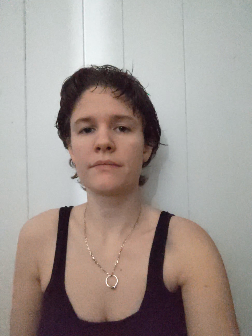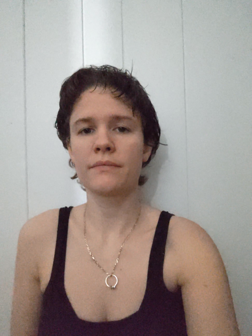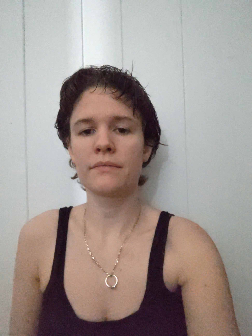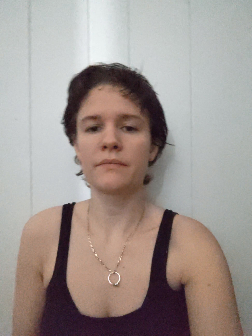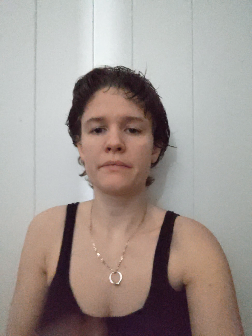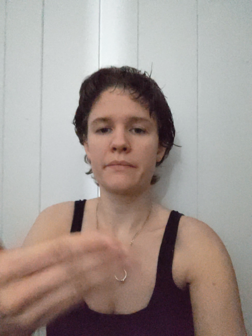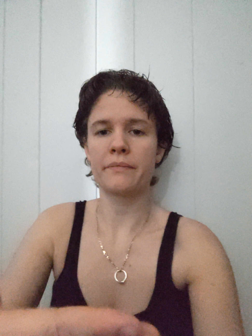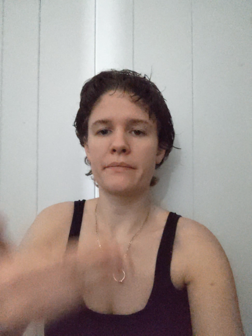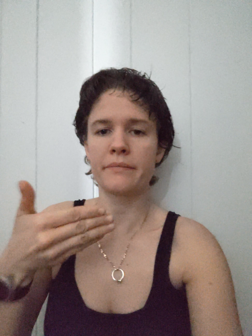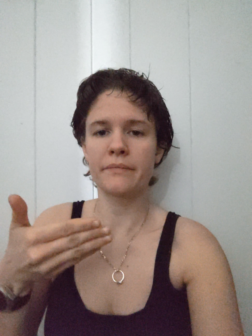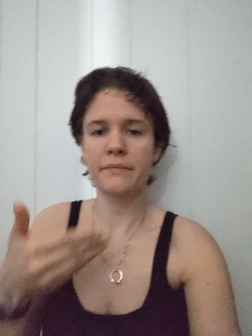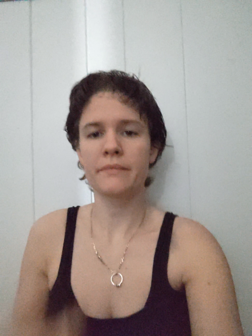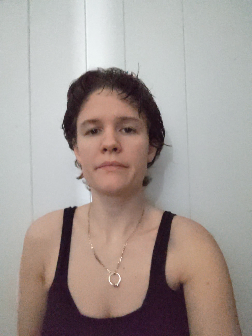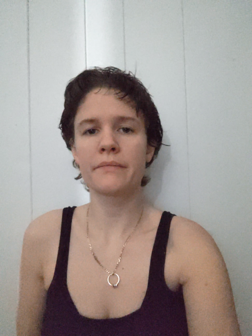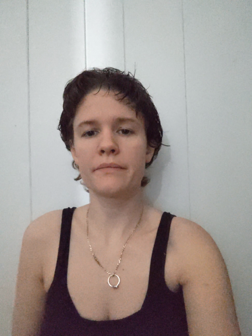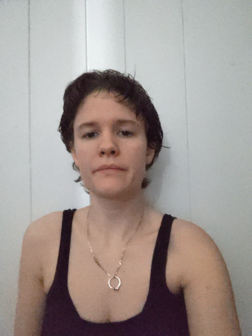before